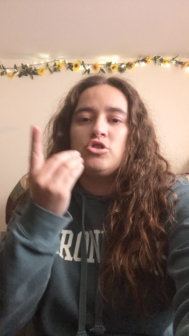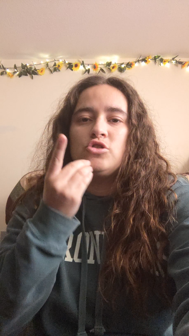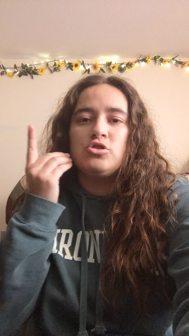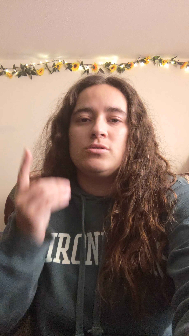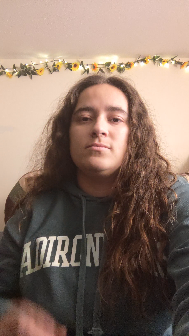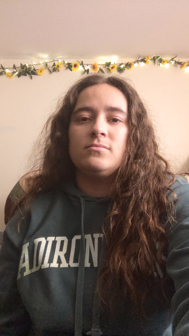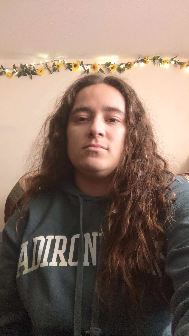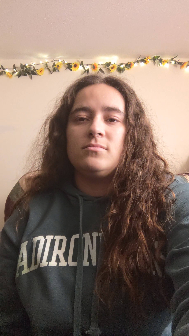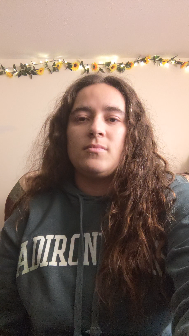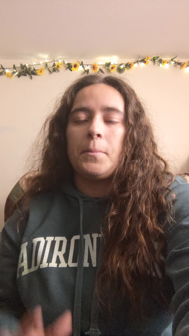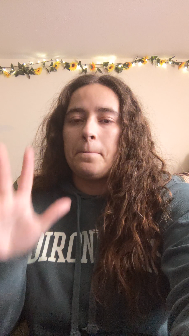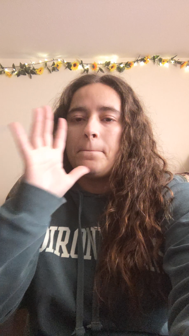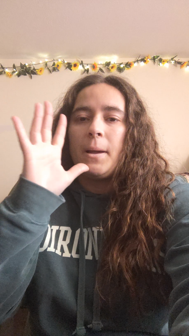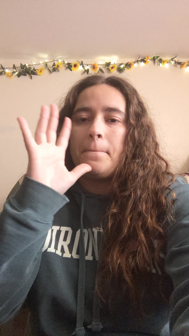mommy